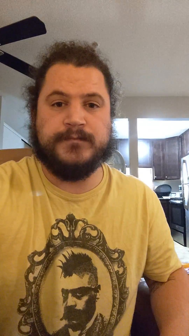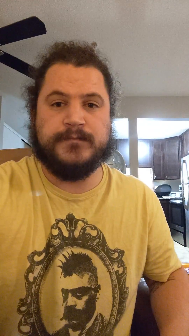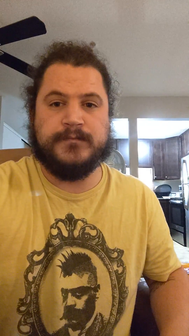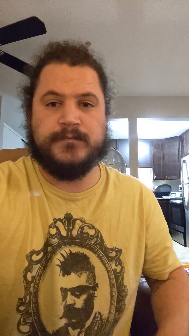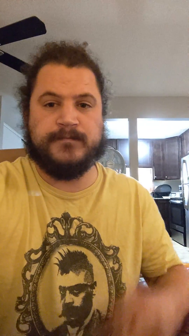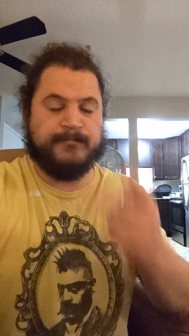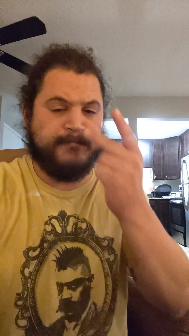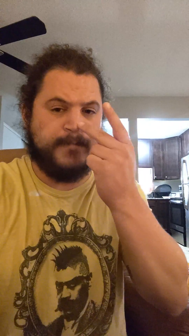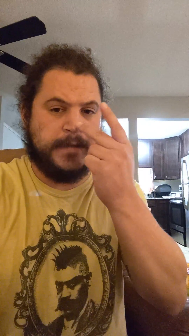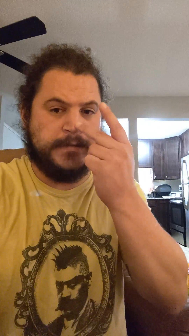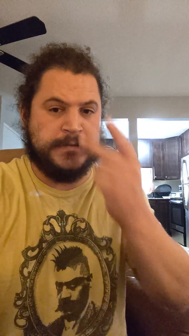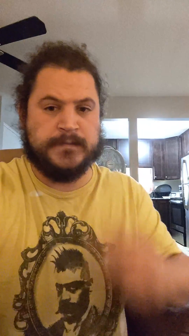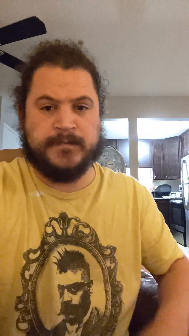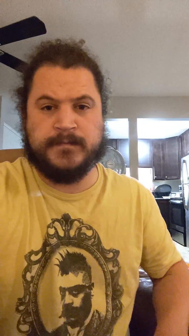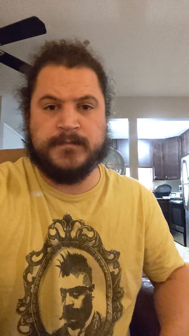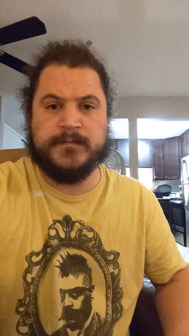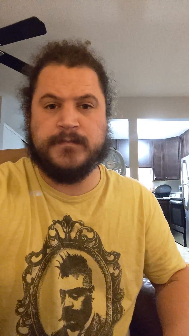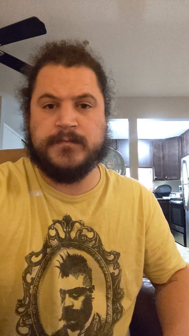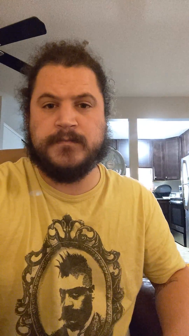penis